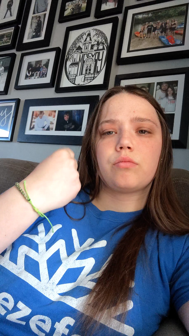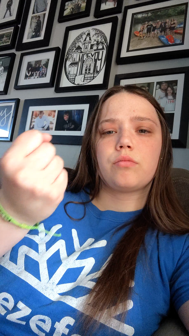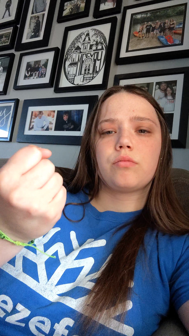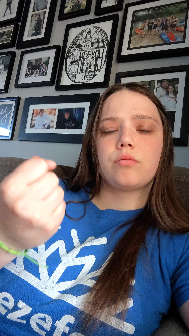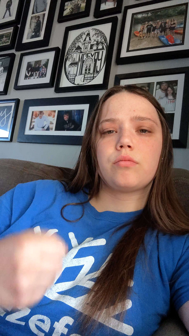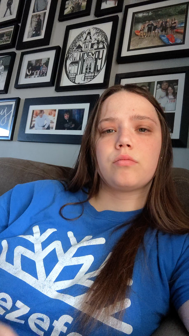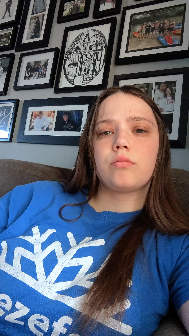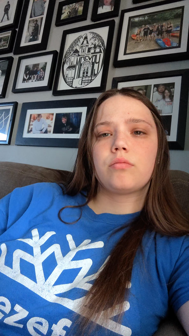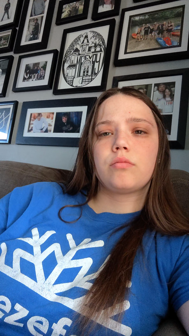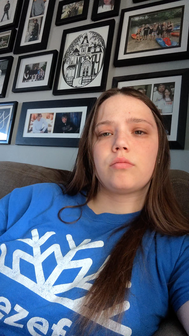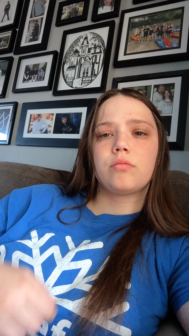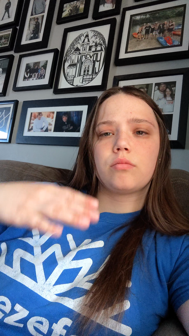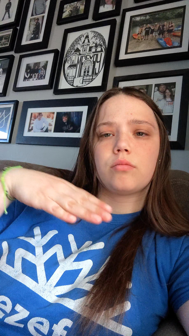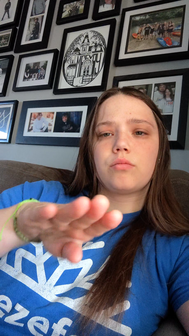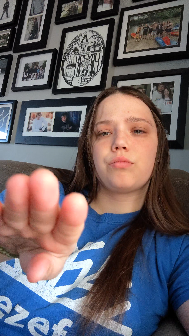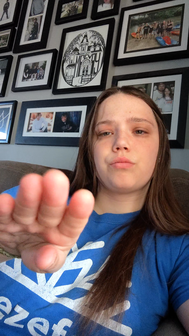enter